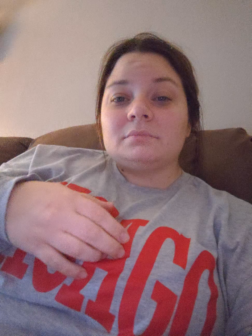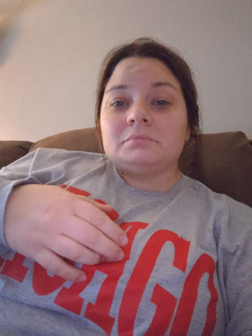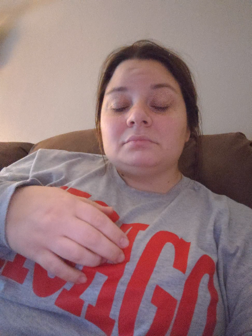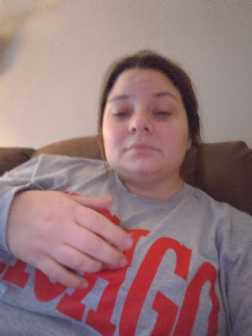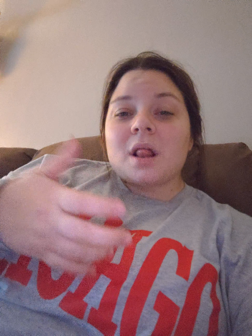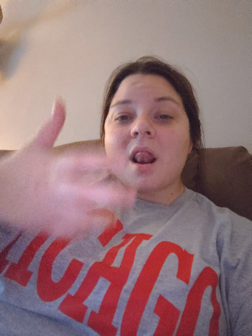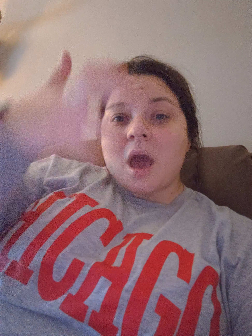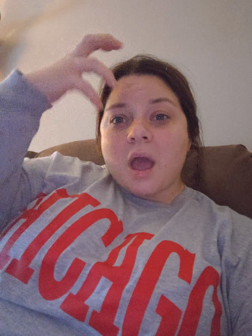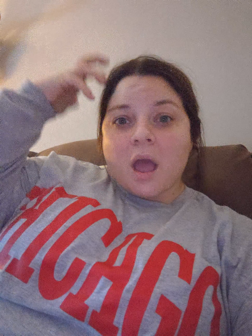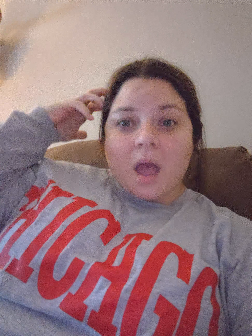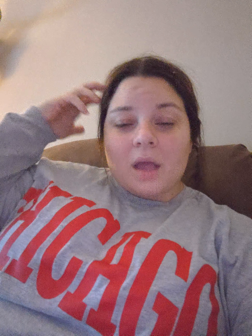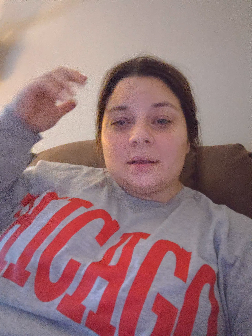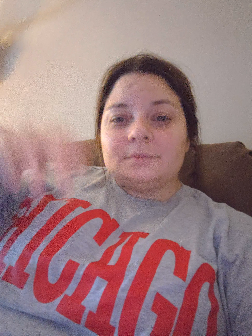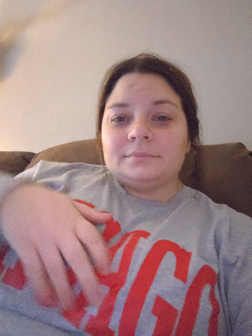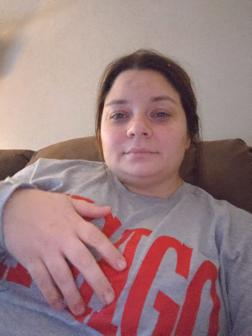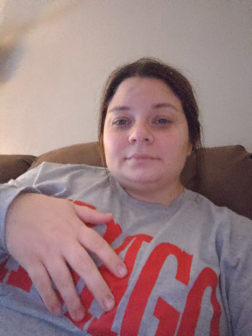lion